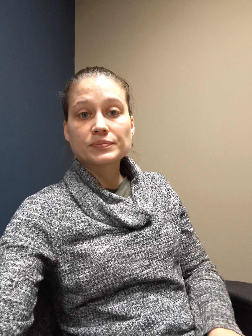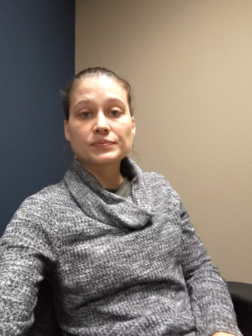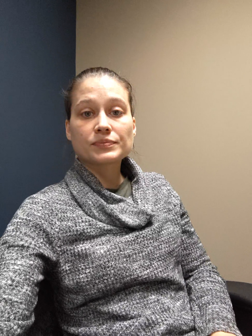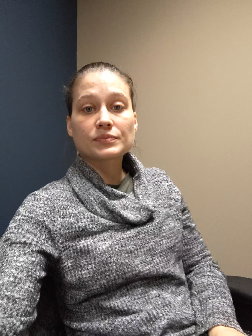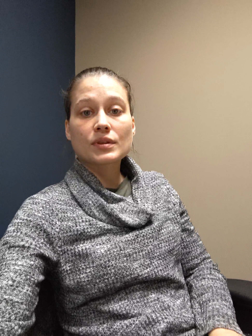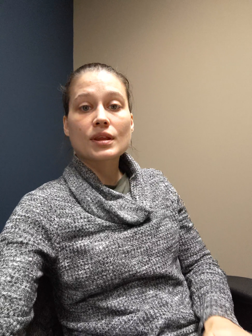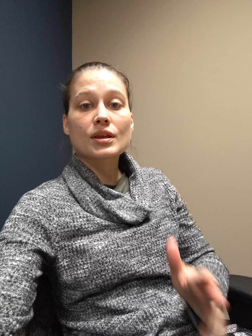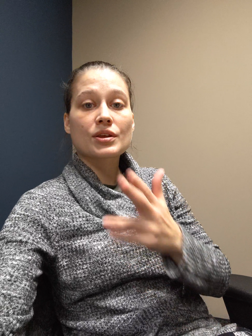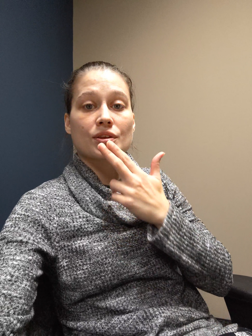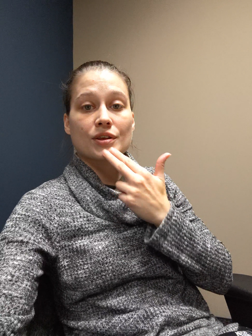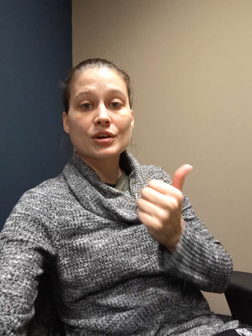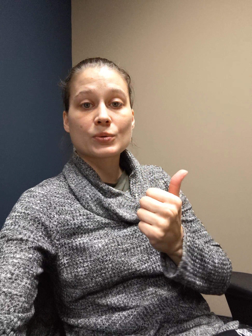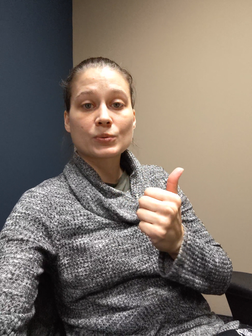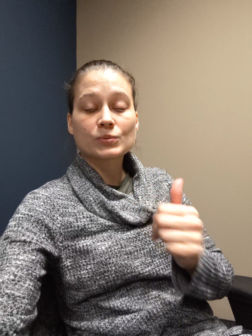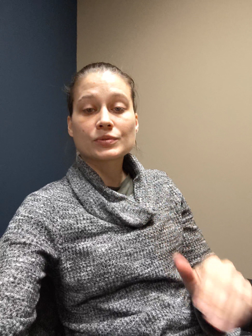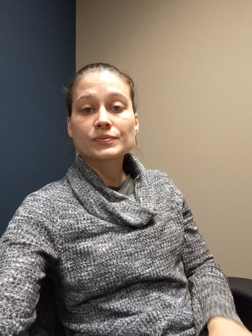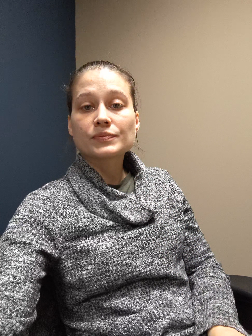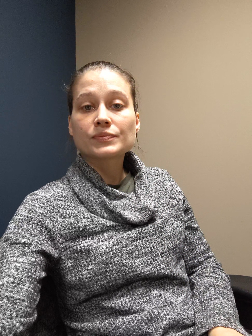cute